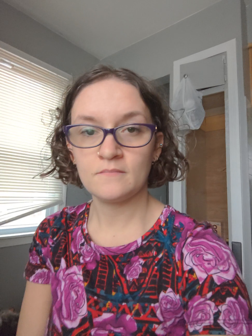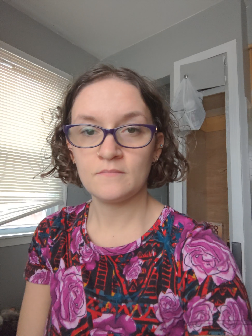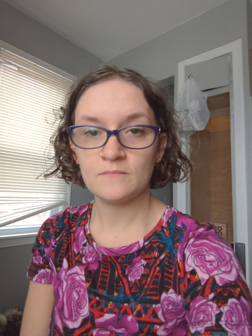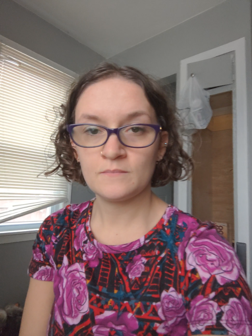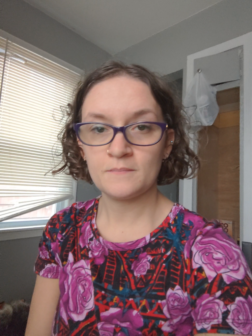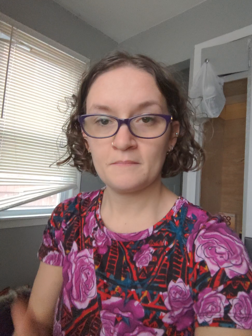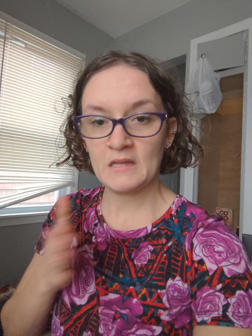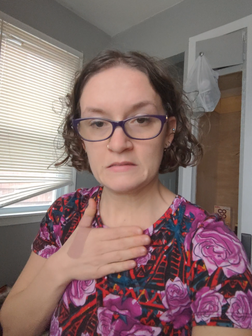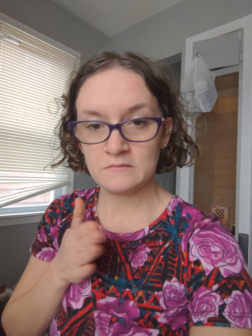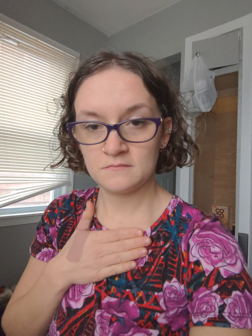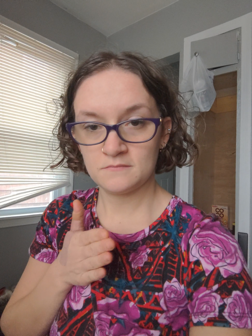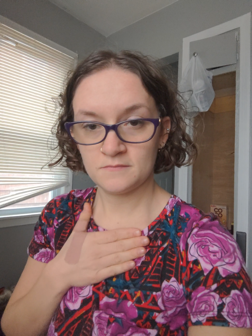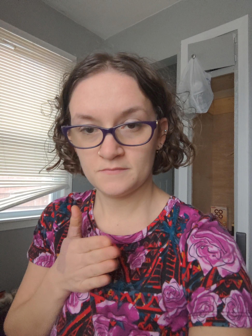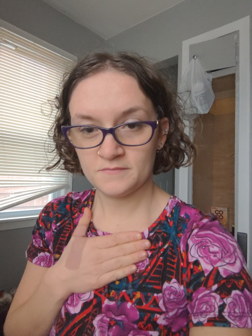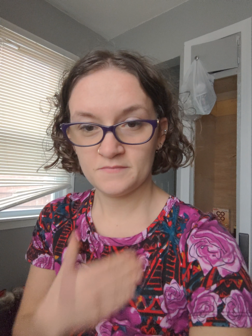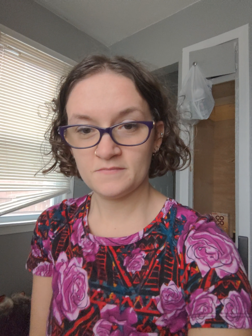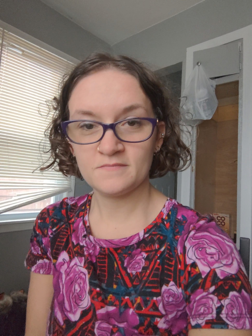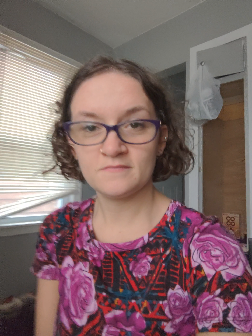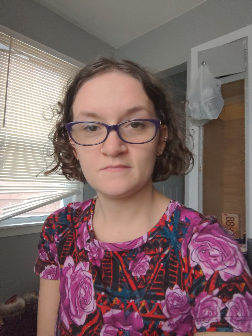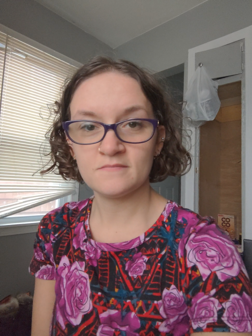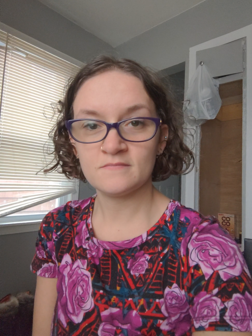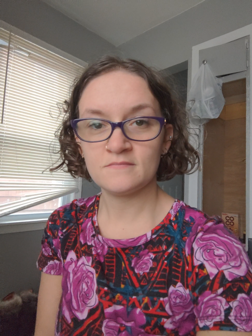my